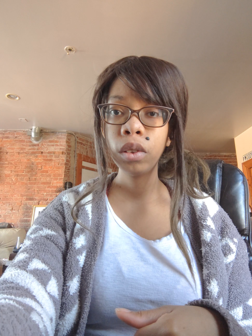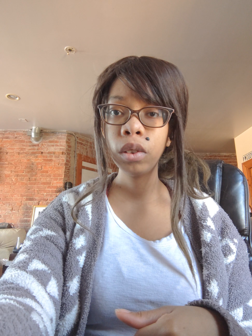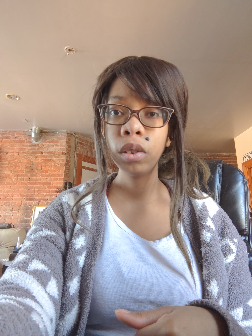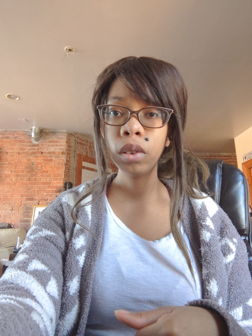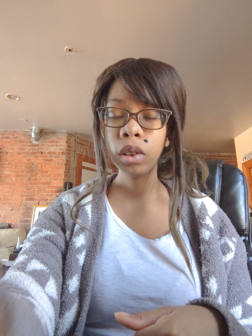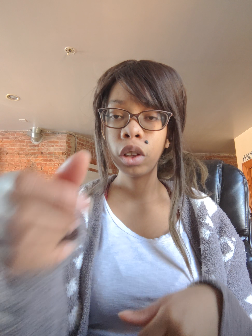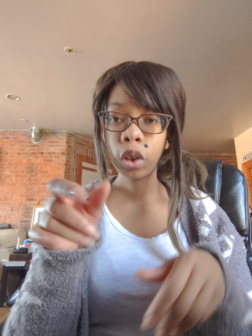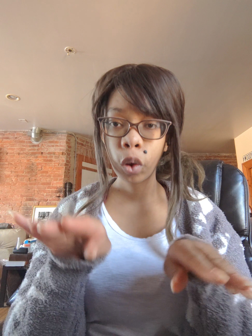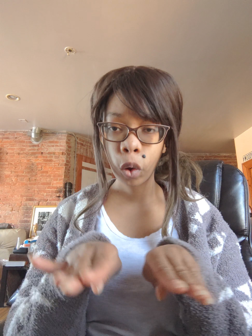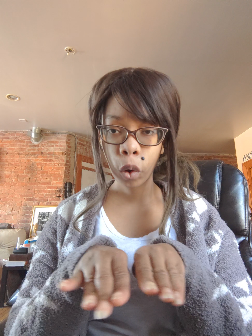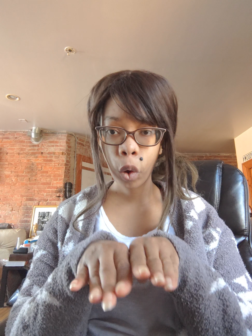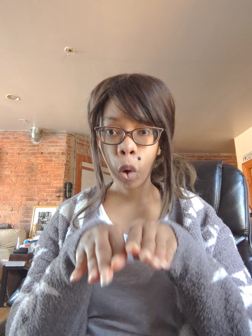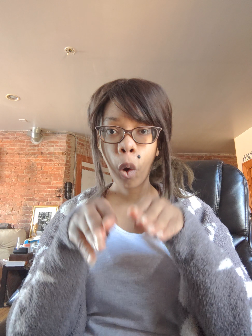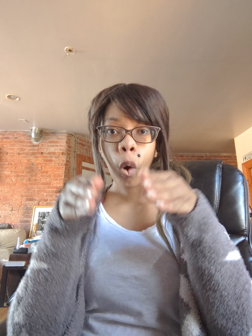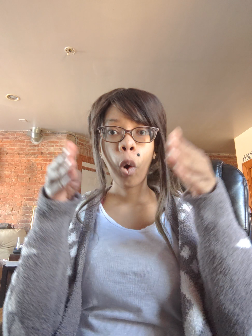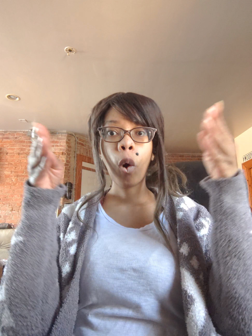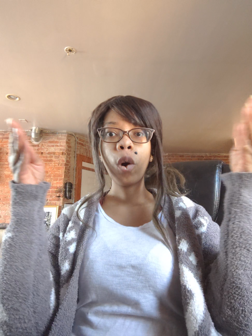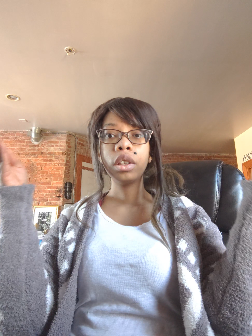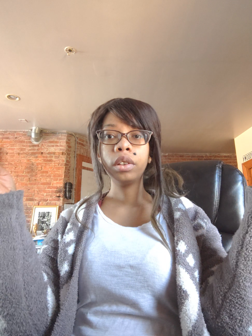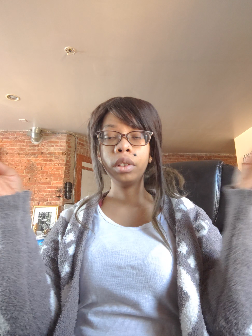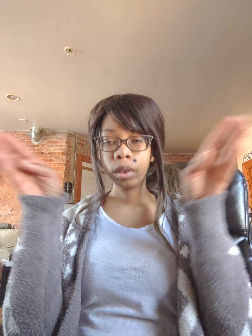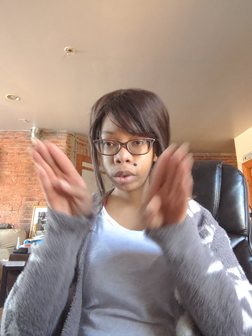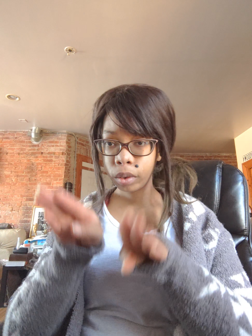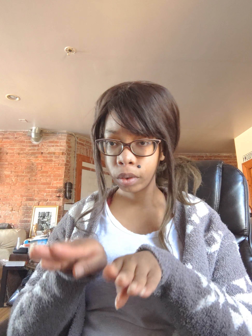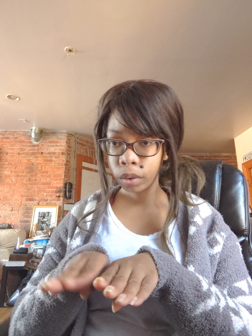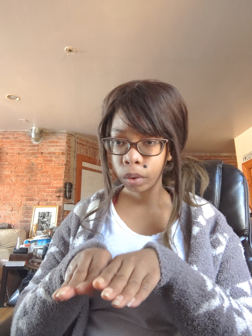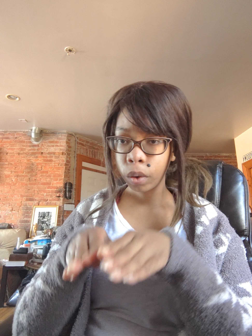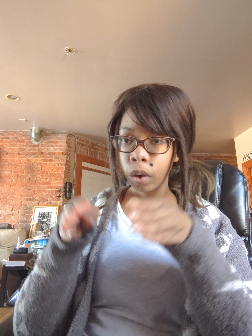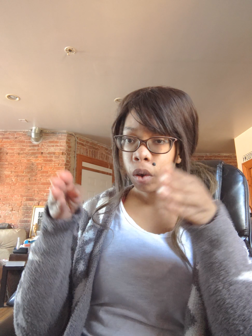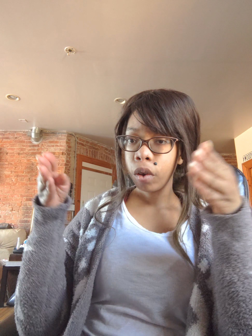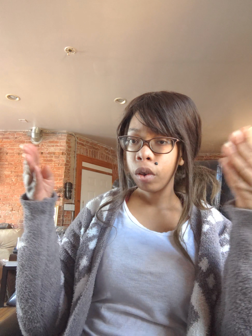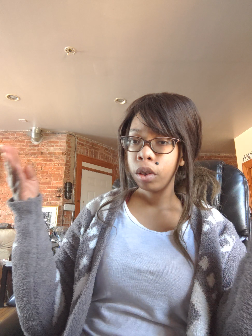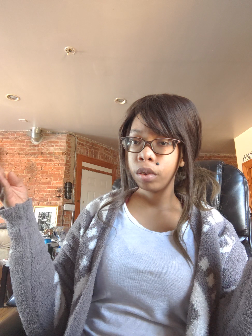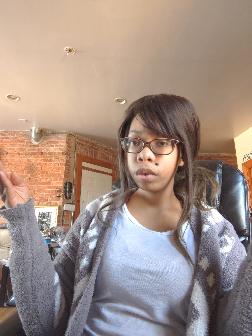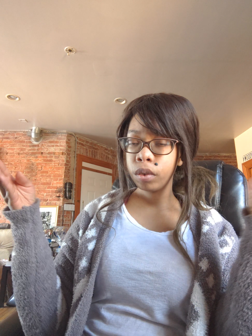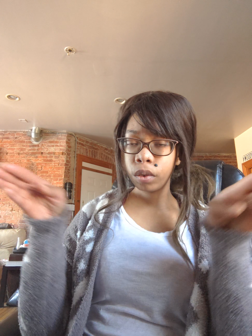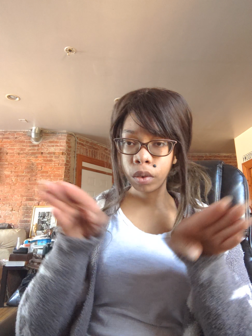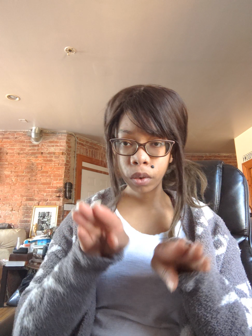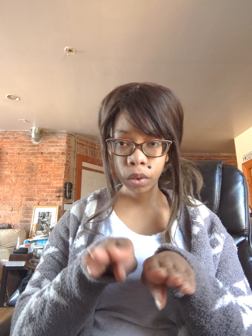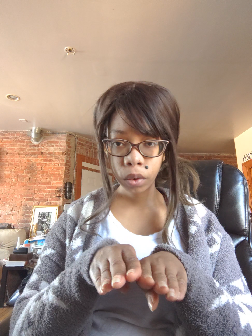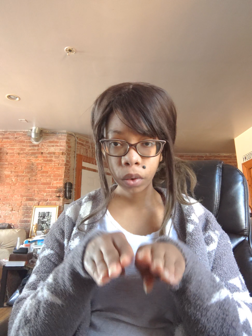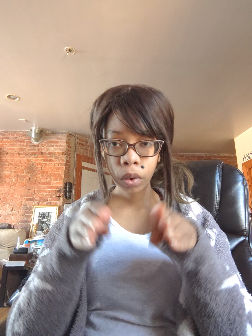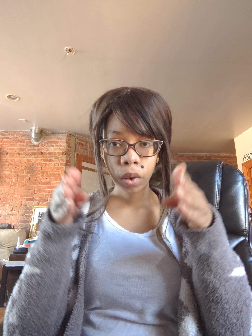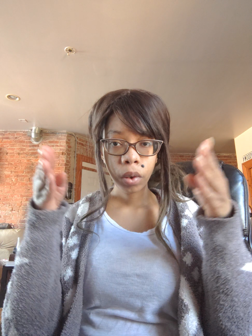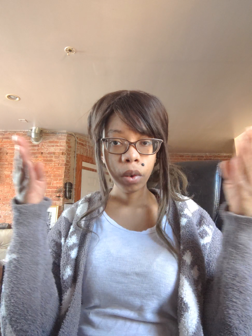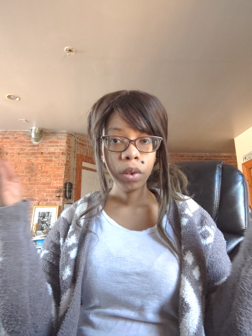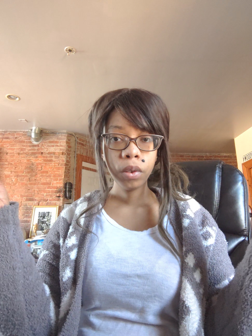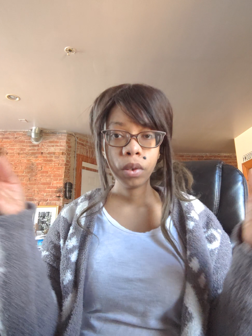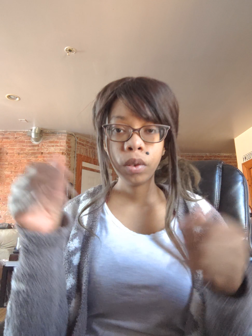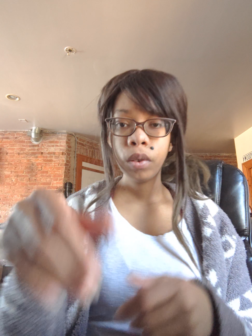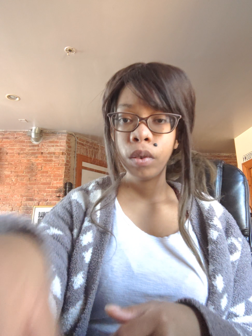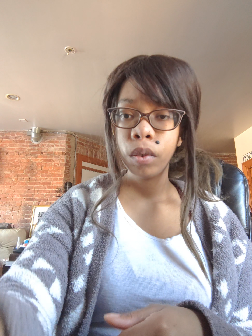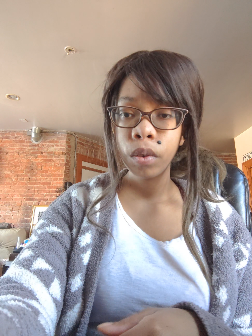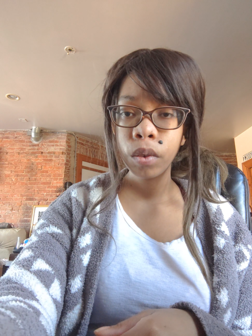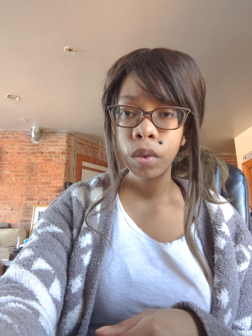open